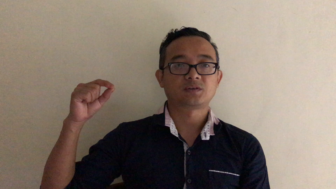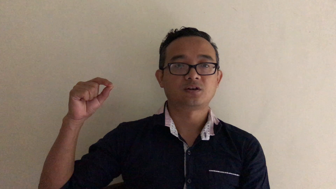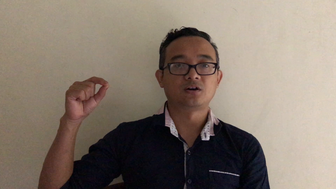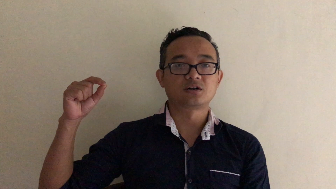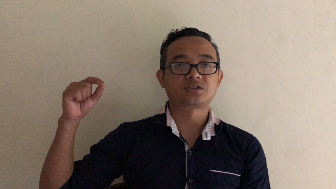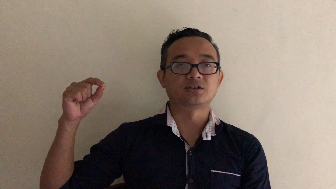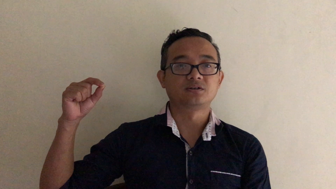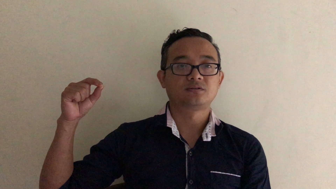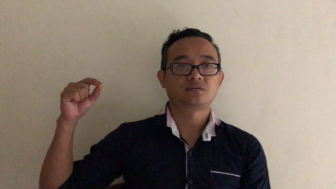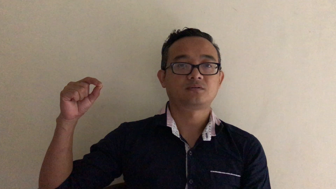क्ष